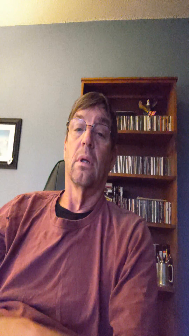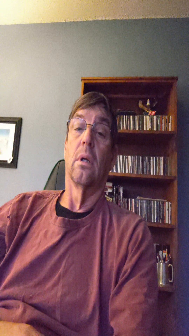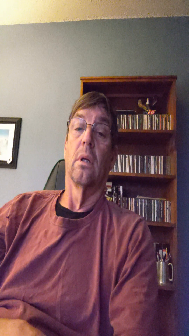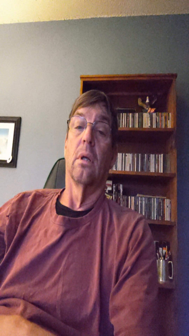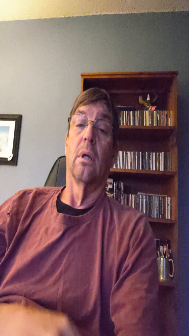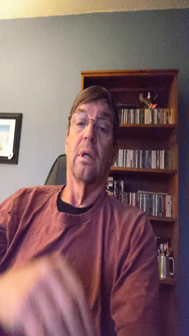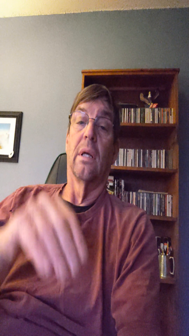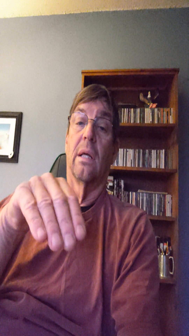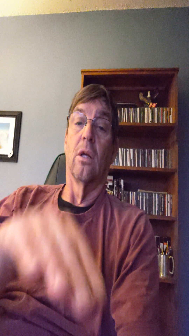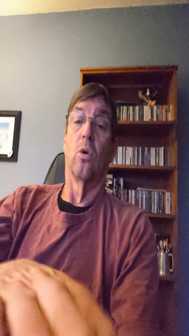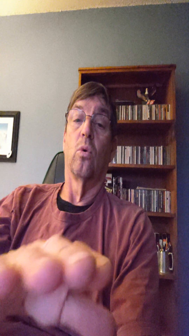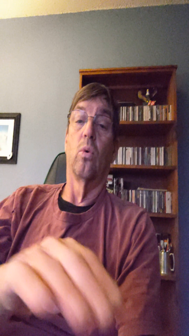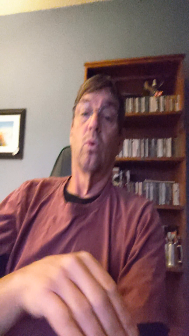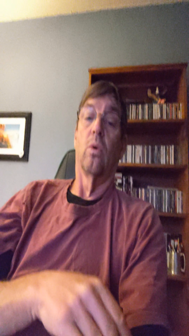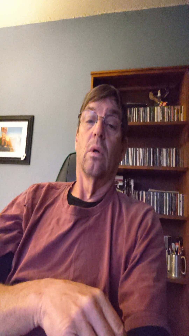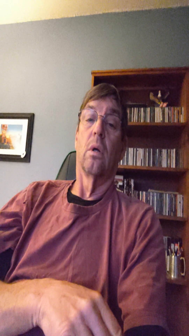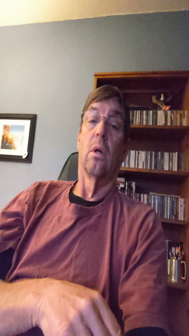into